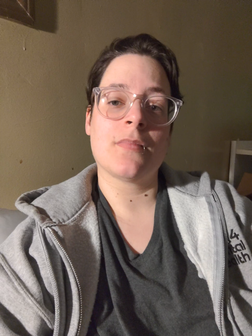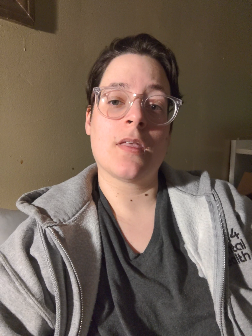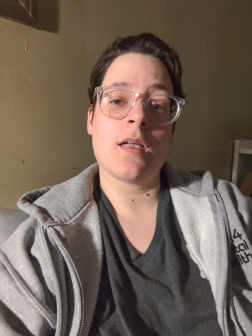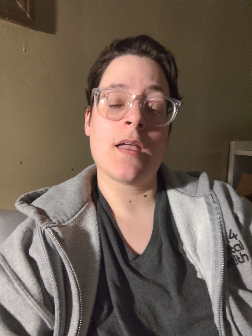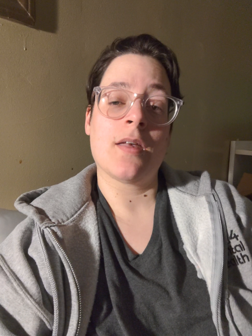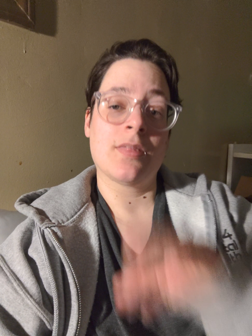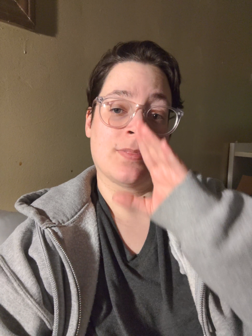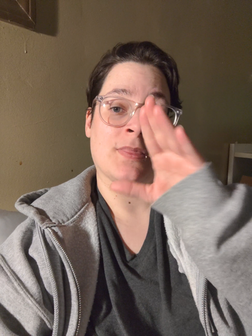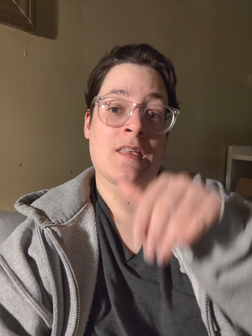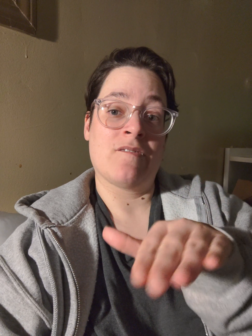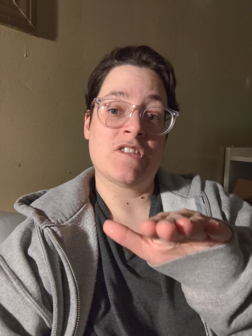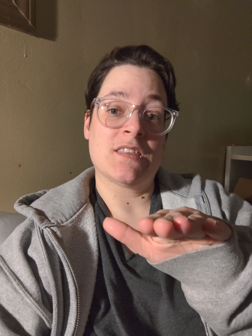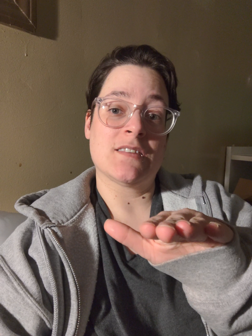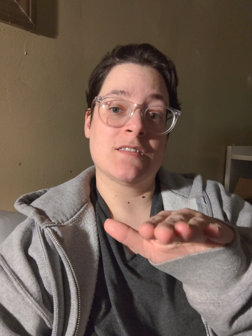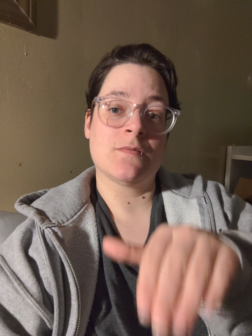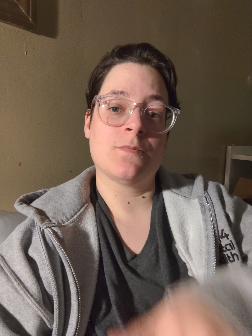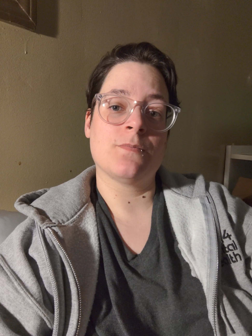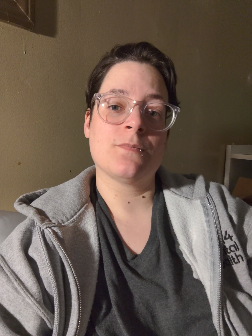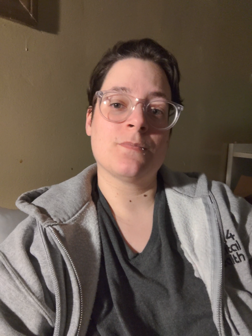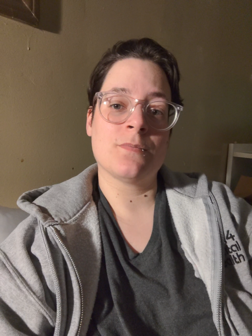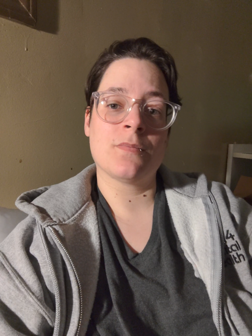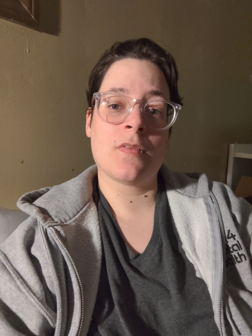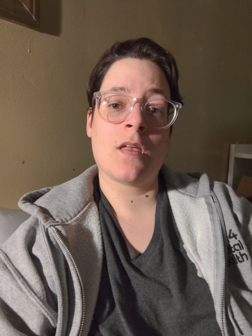elephant